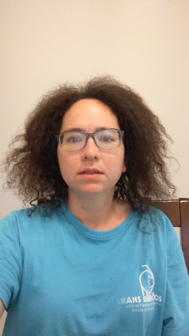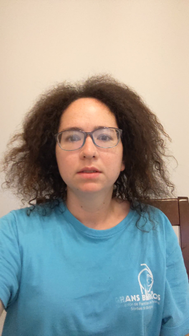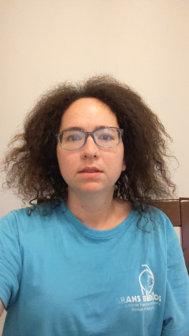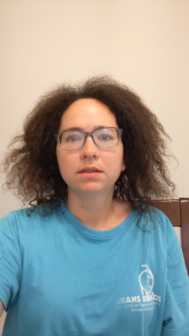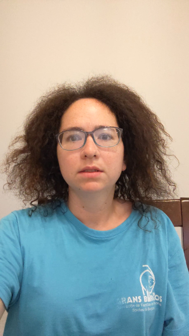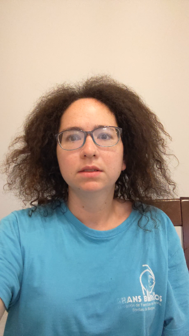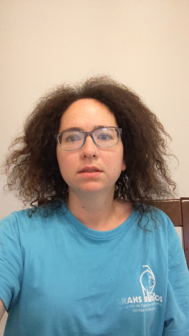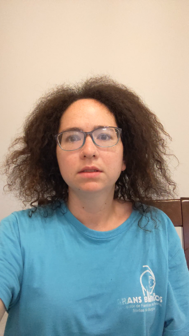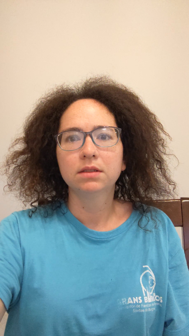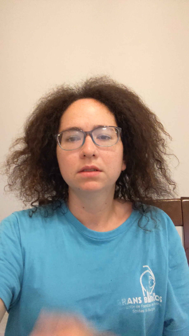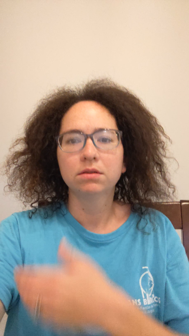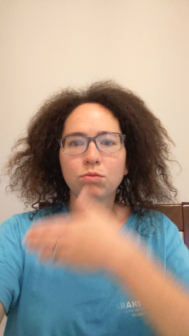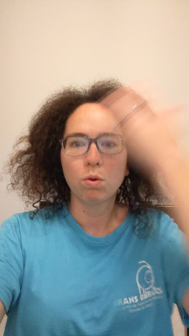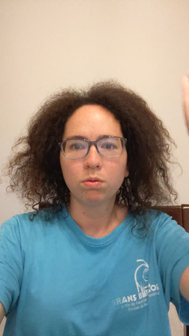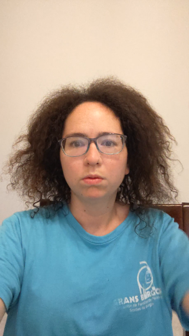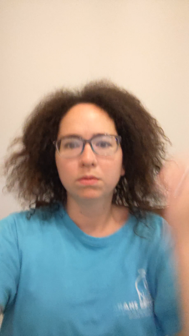all gone